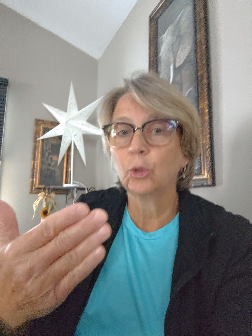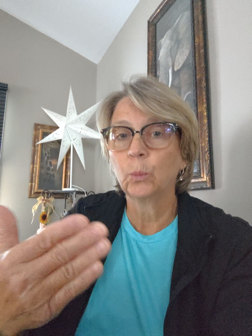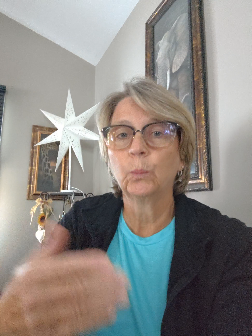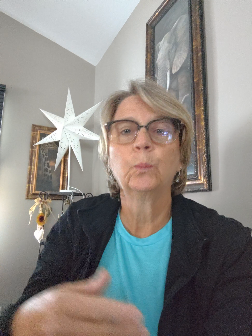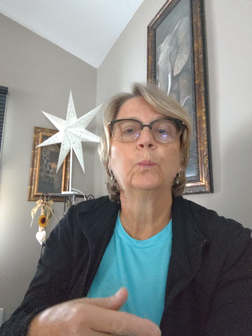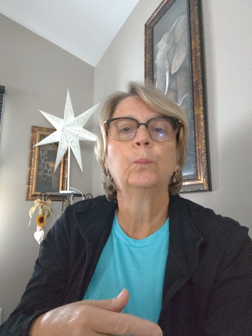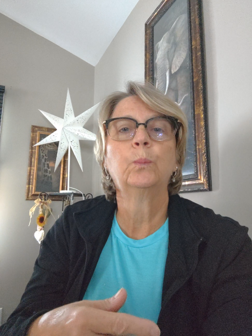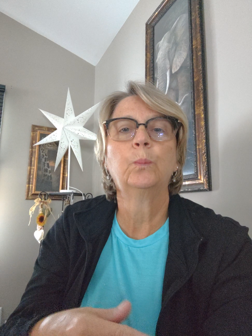thank you